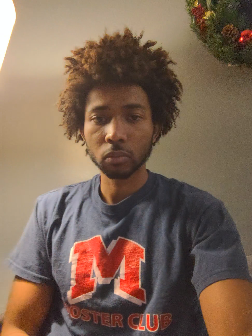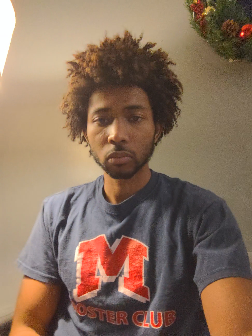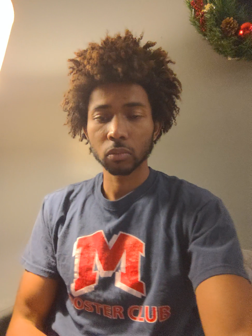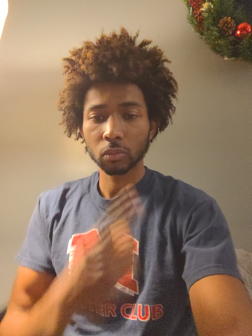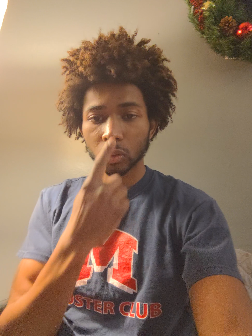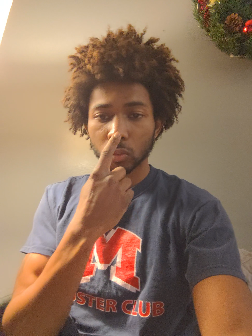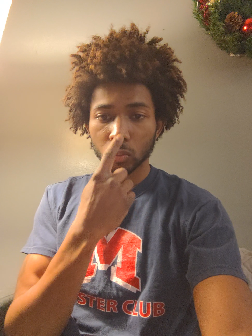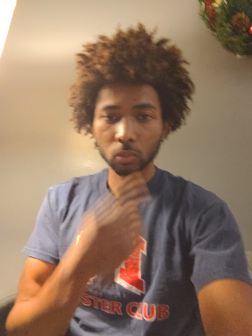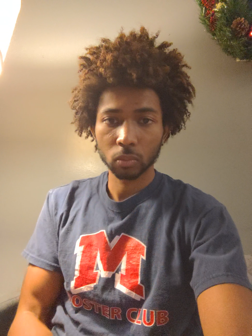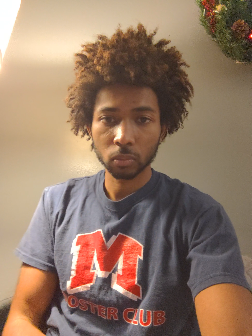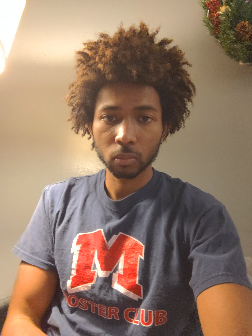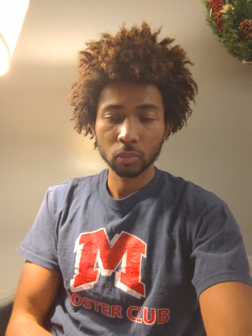nose